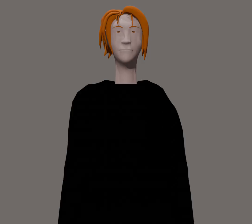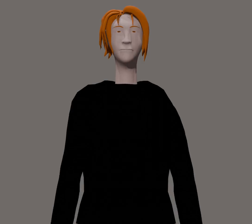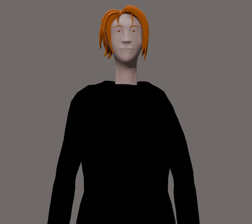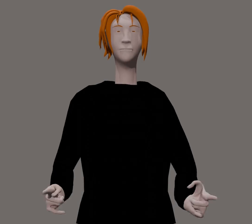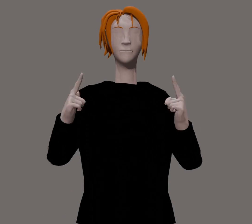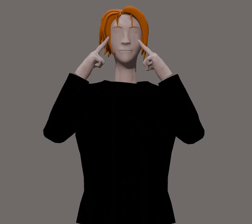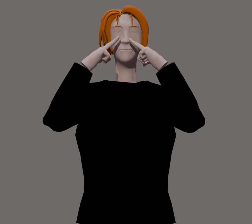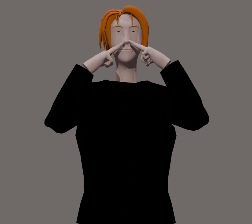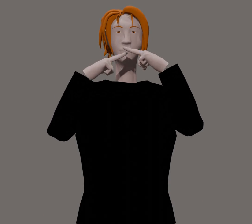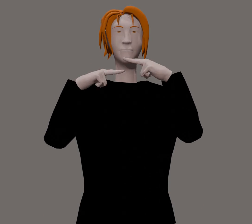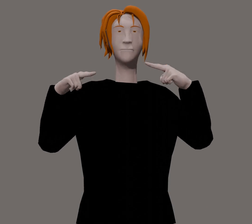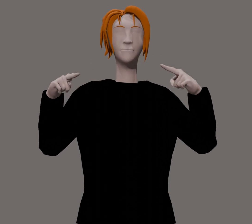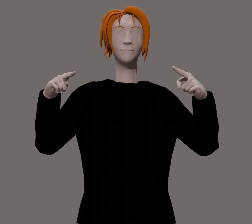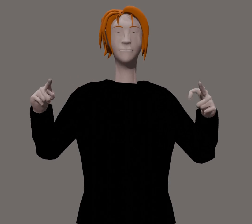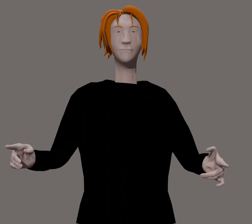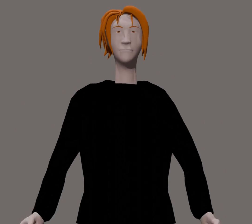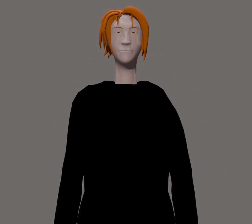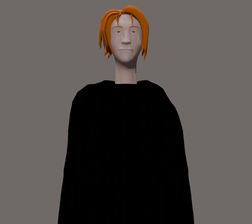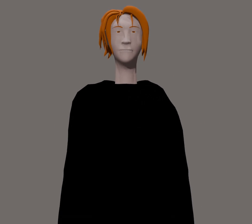Cheetah